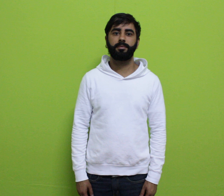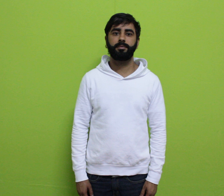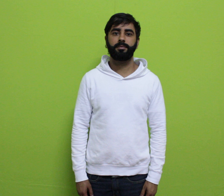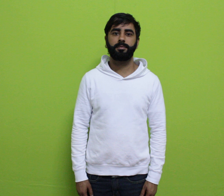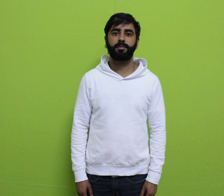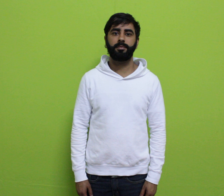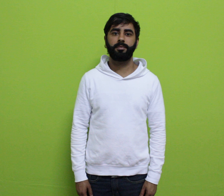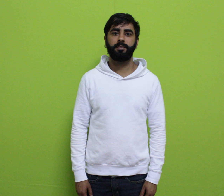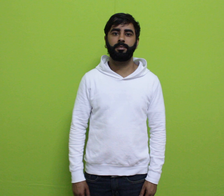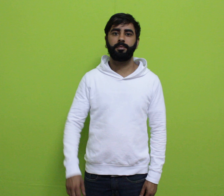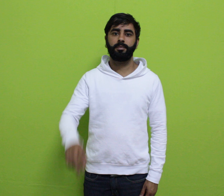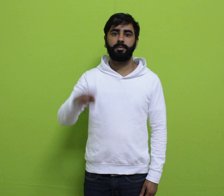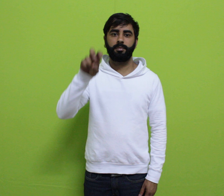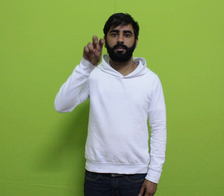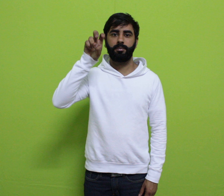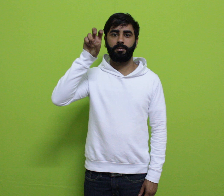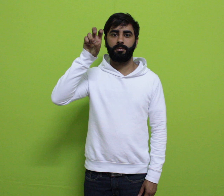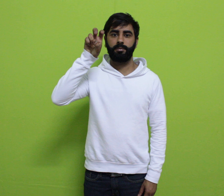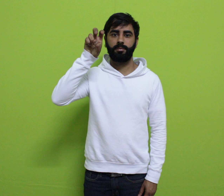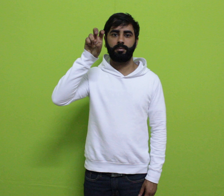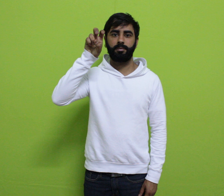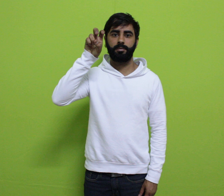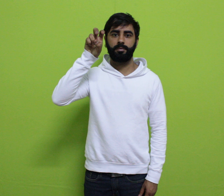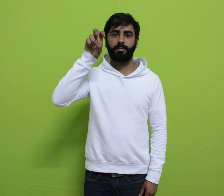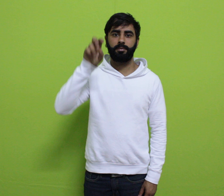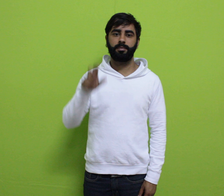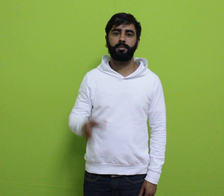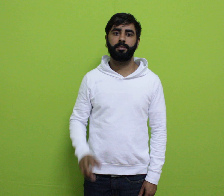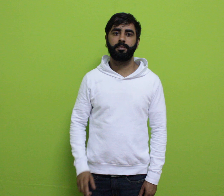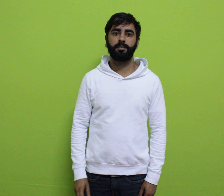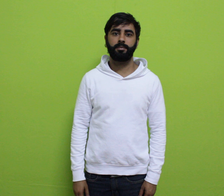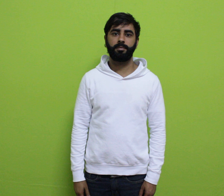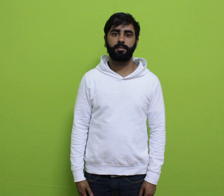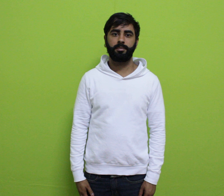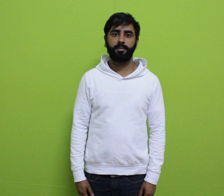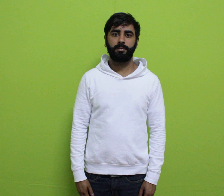cinco